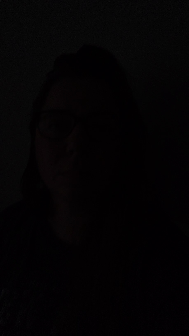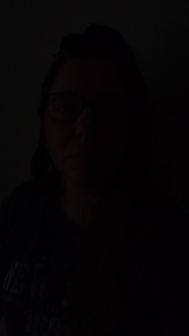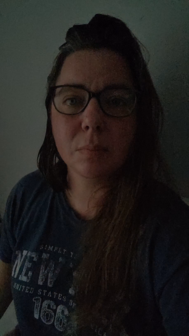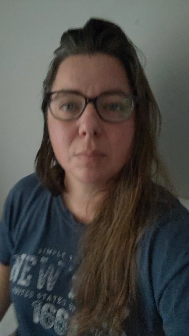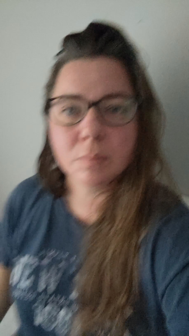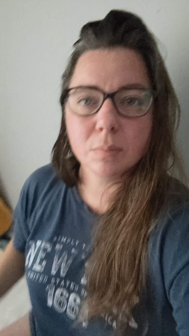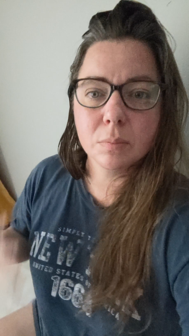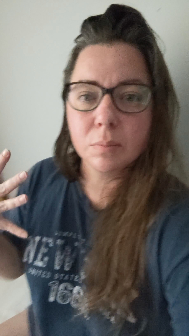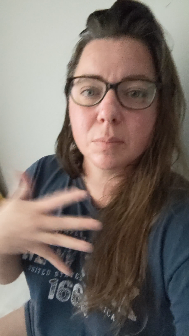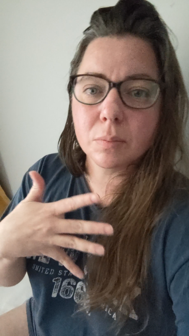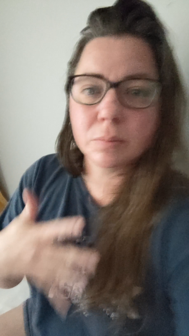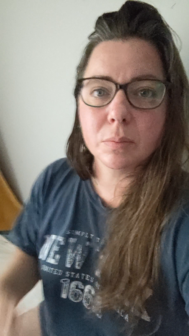scared